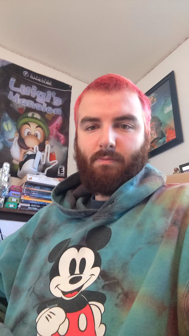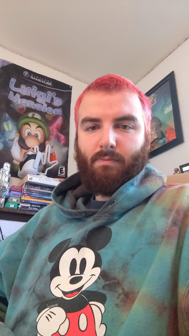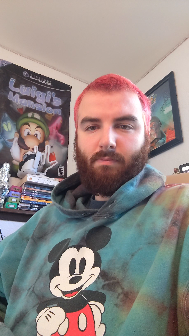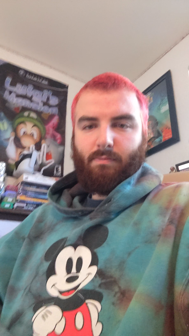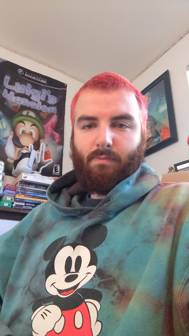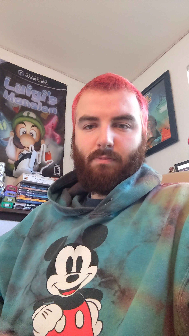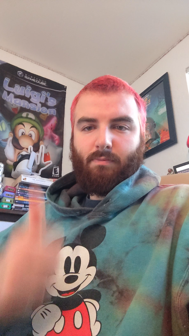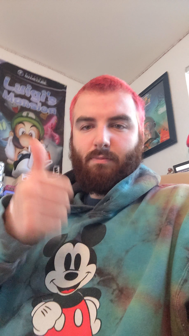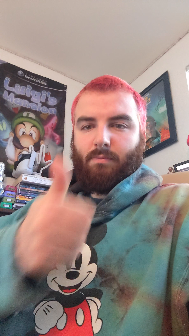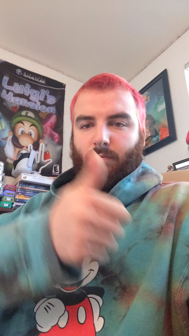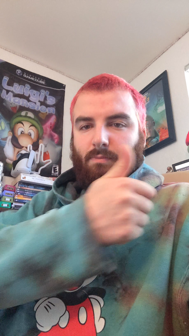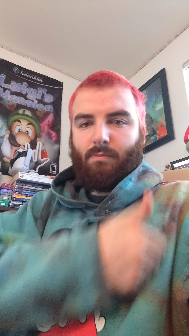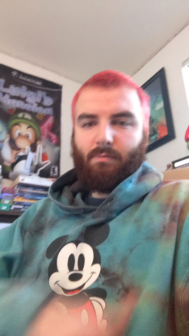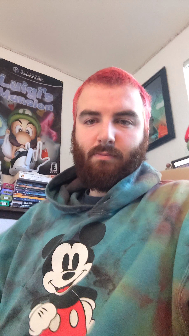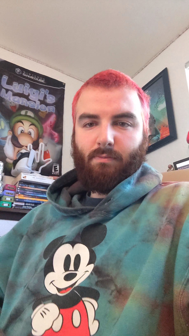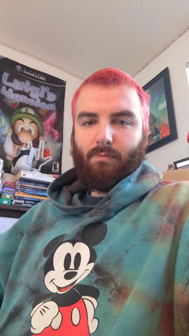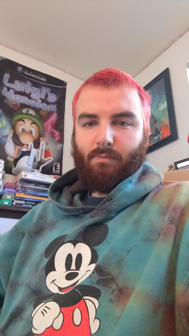each